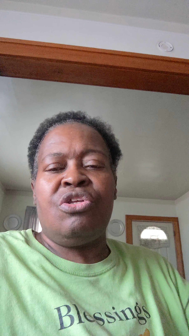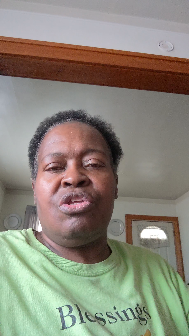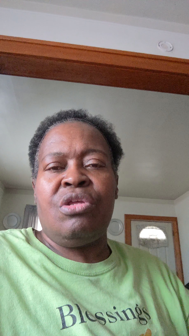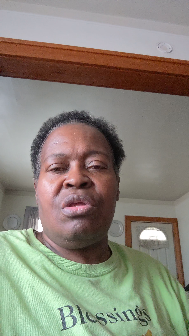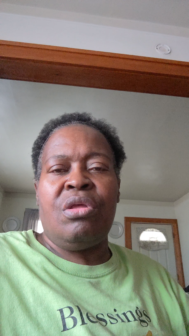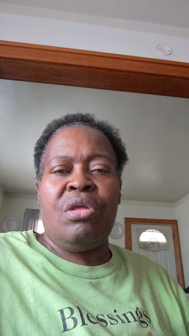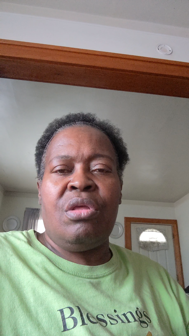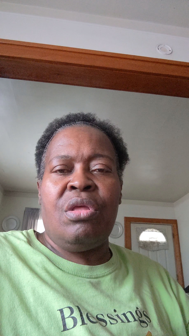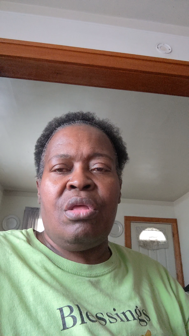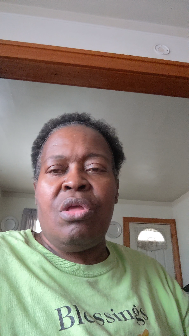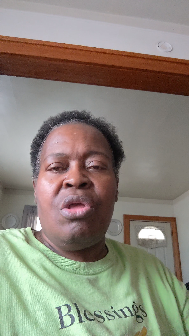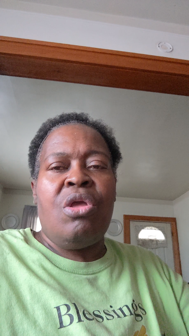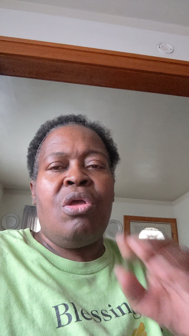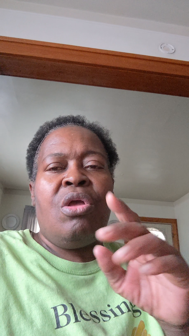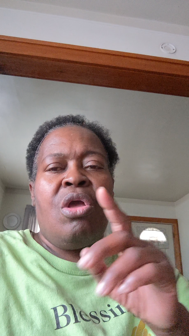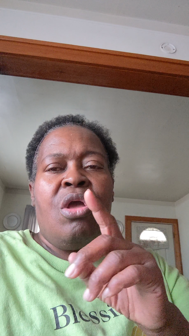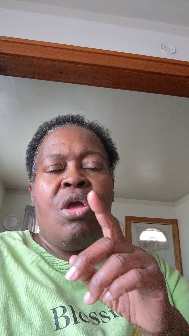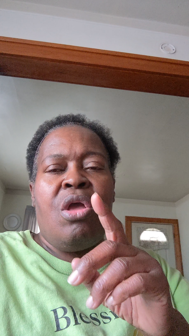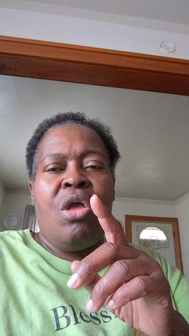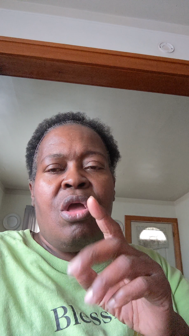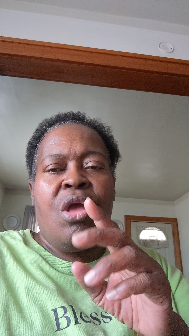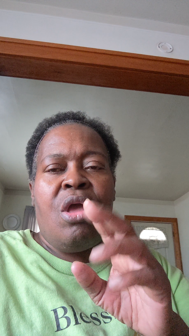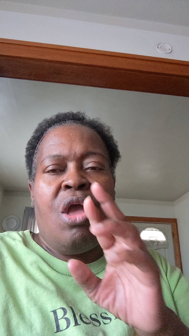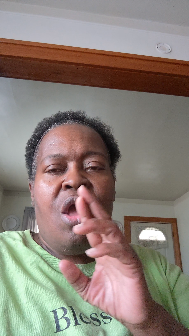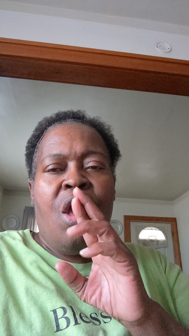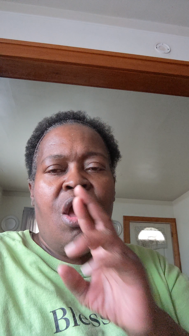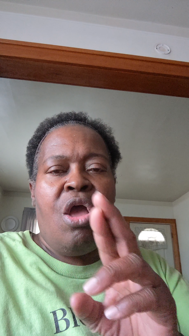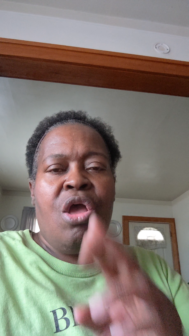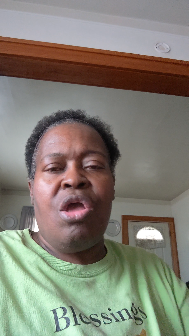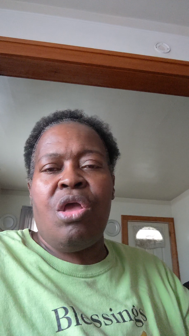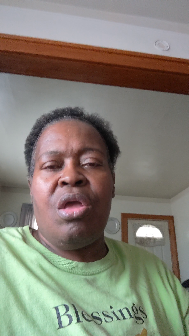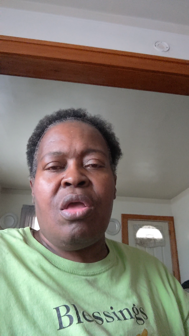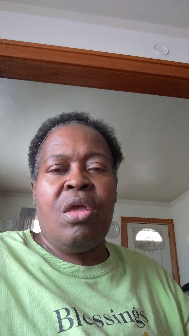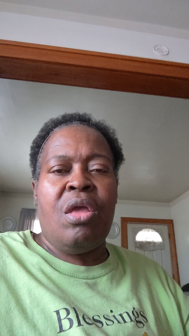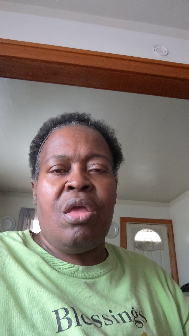are